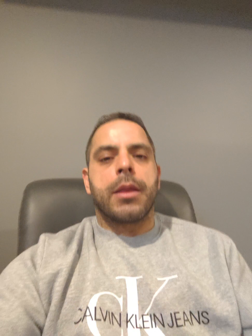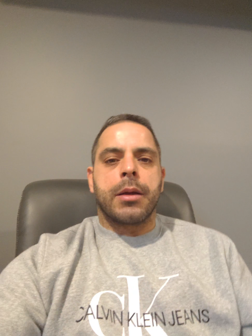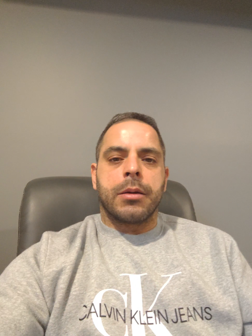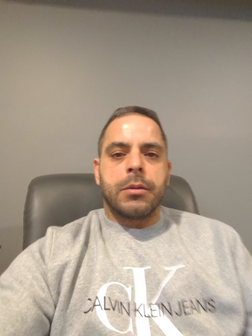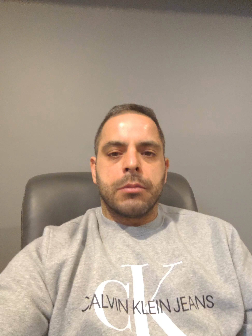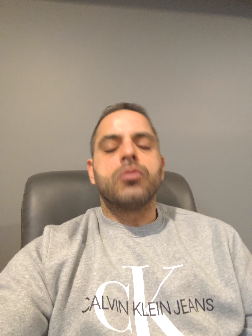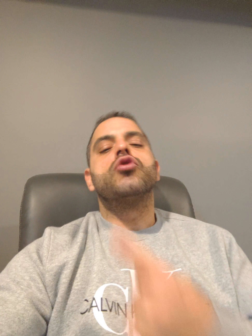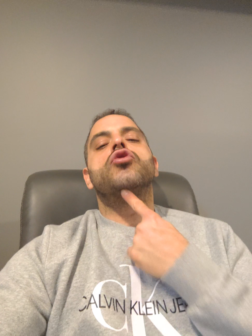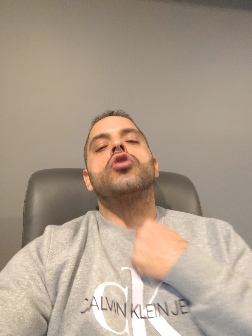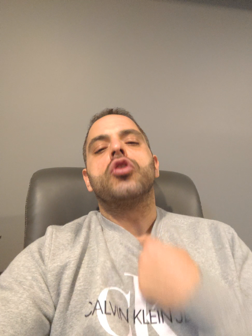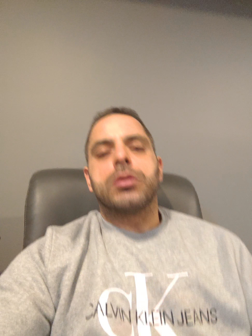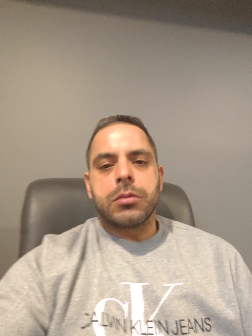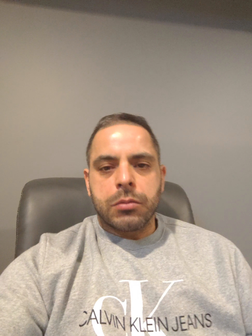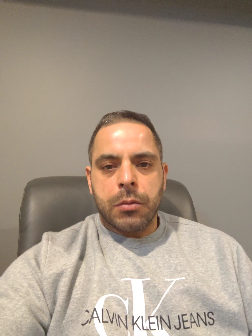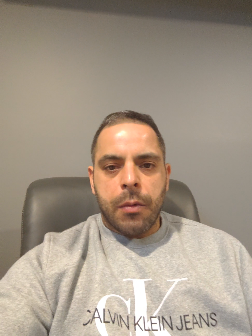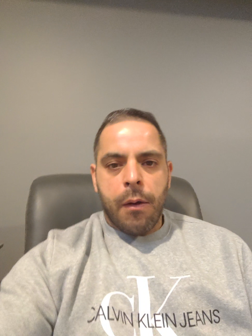thirsty